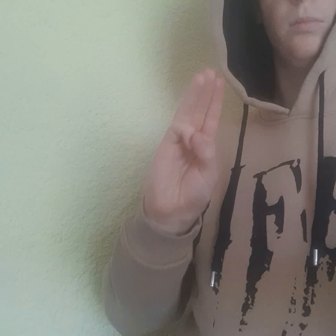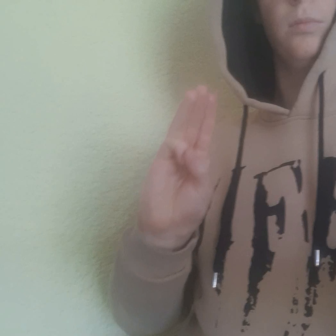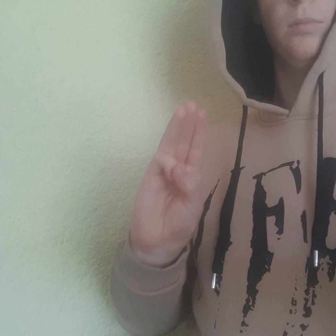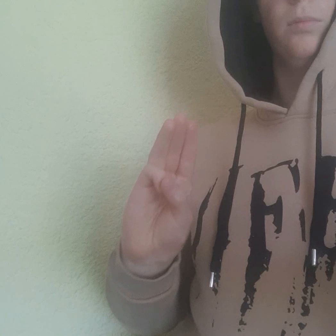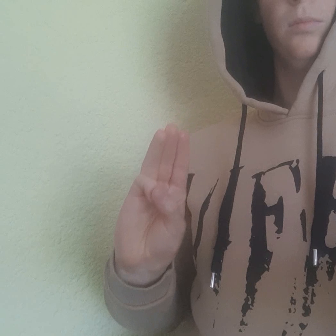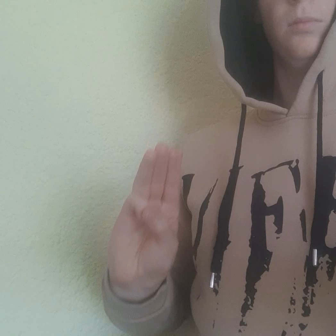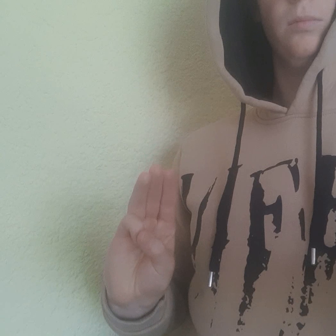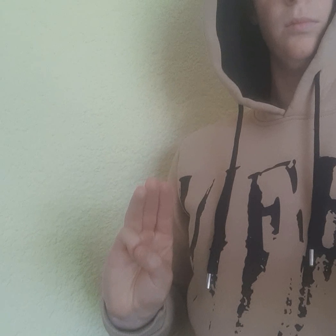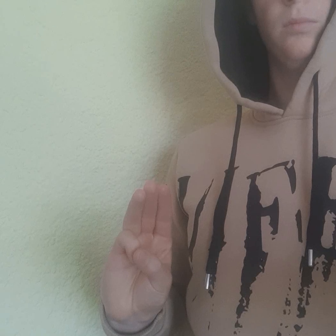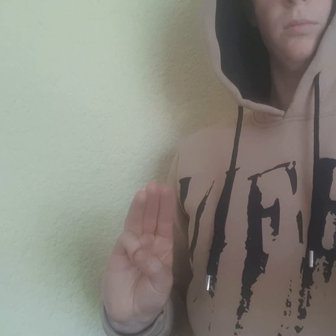Щ